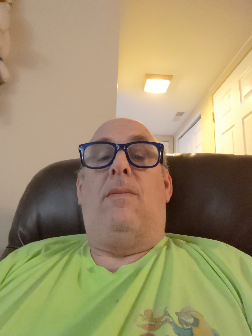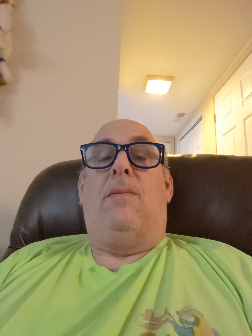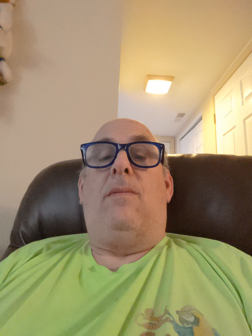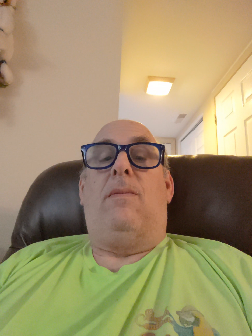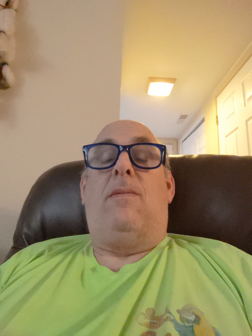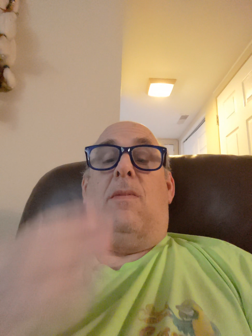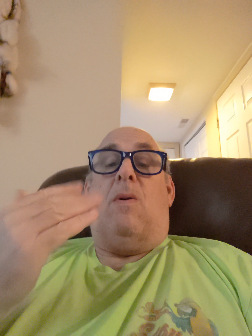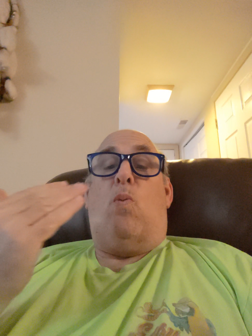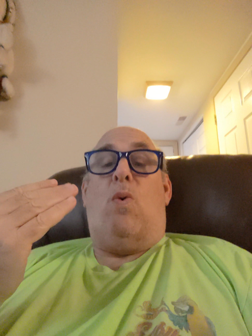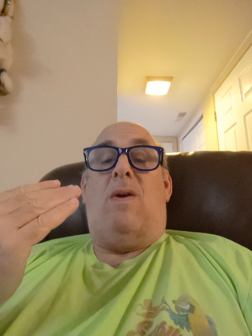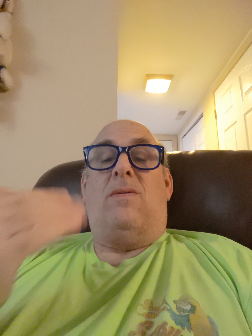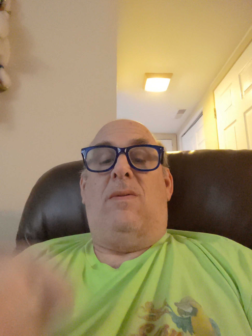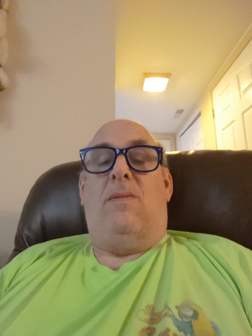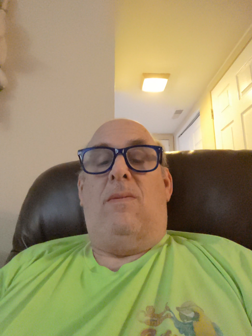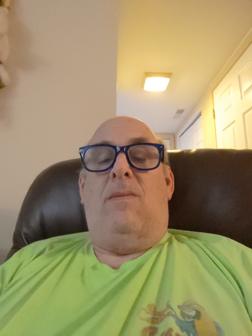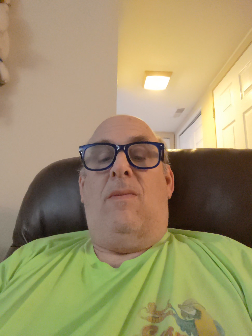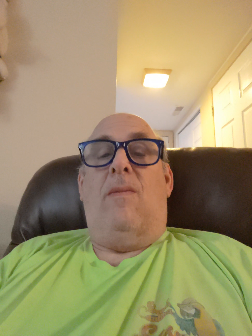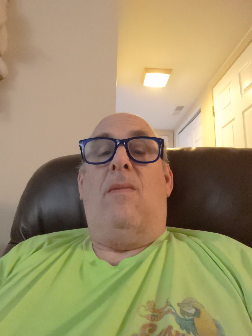wait